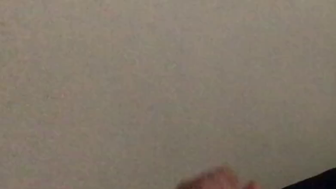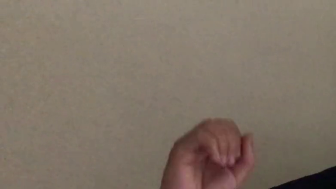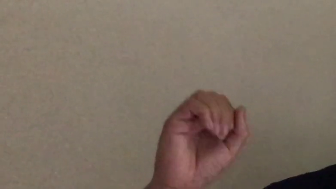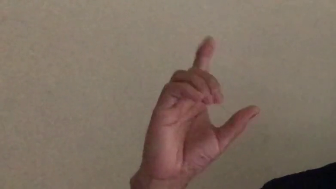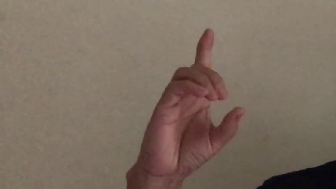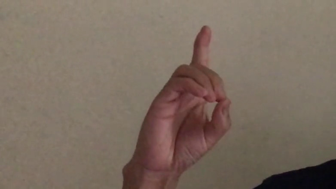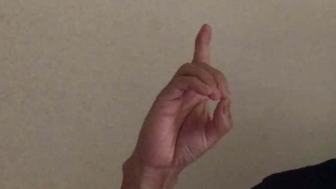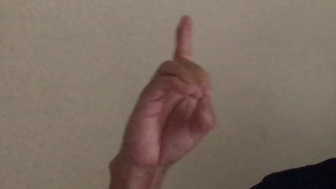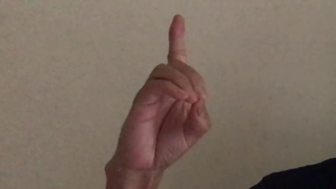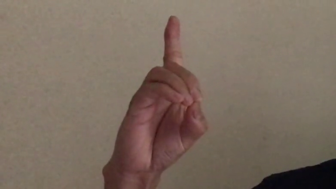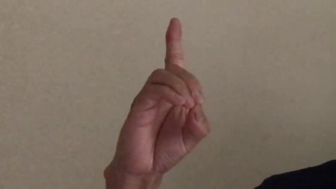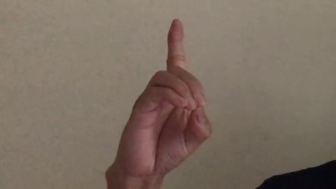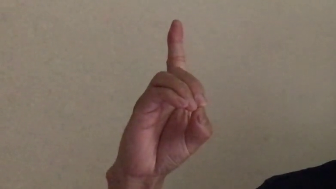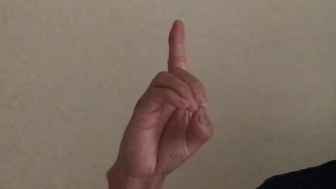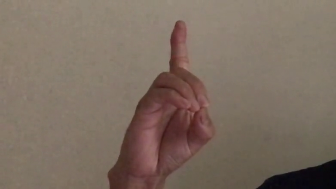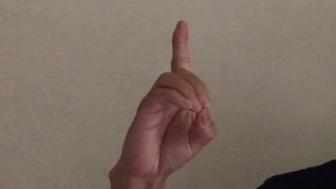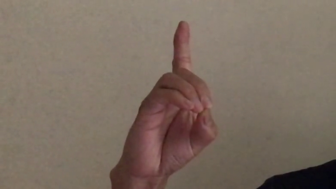ठ